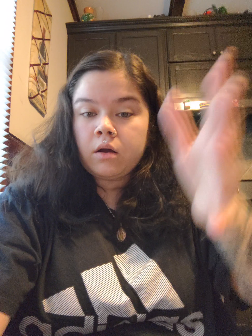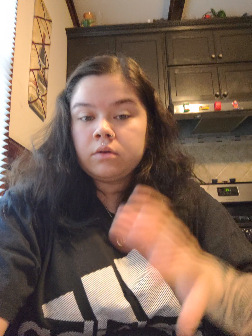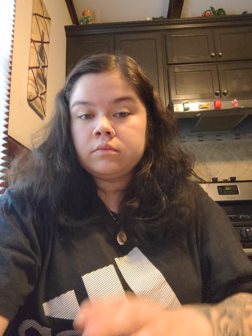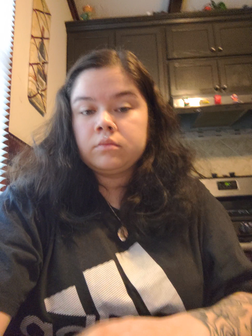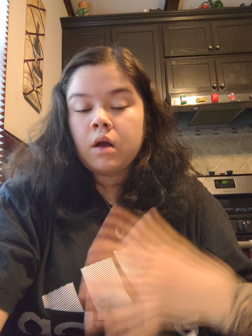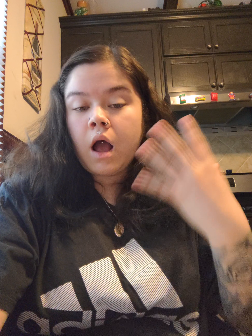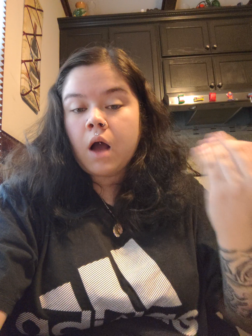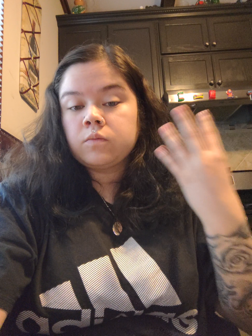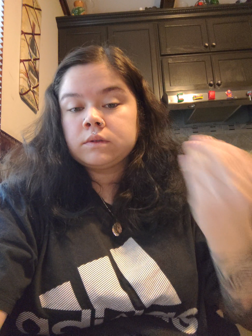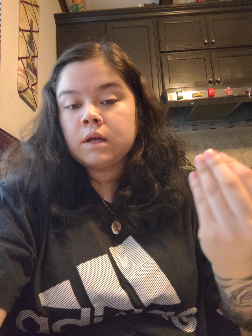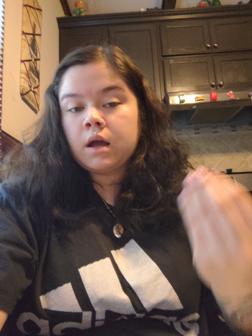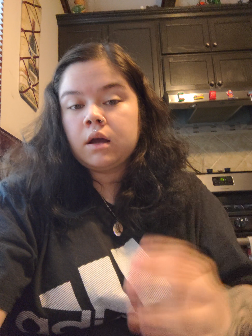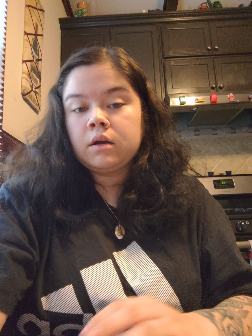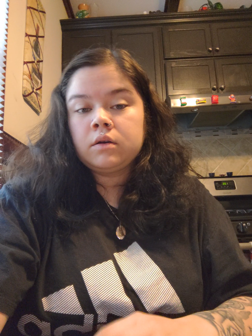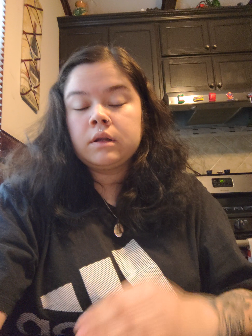outside